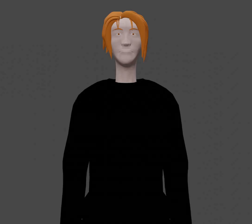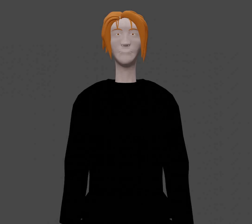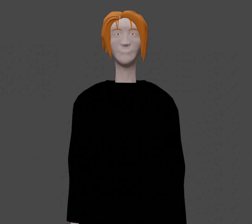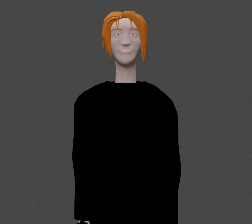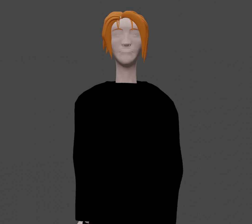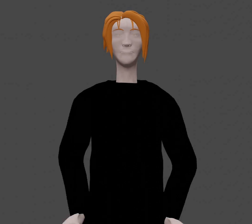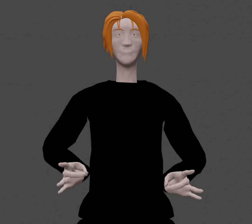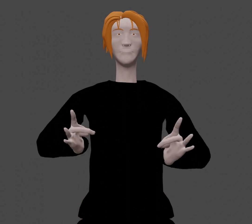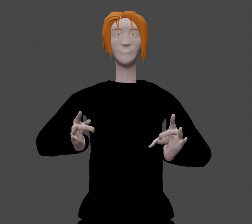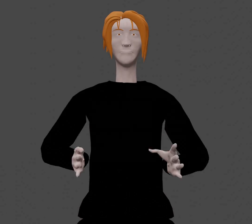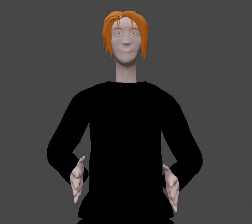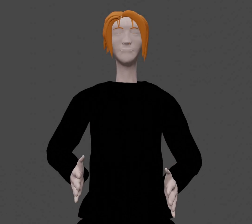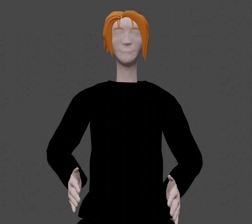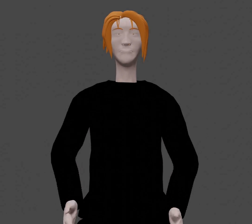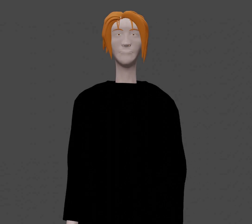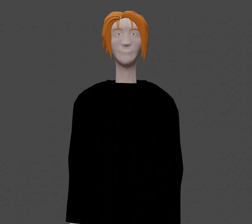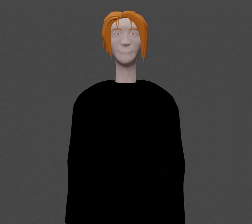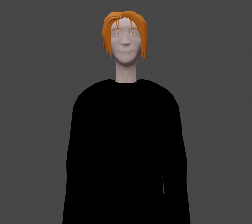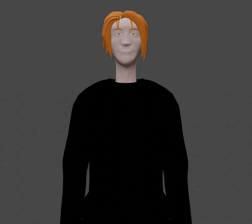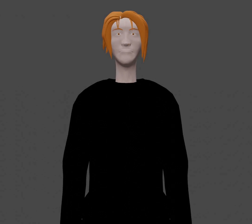Awful